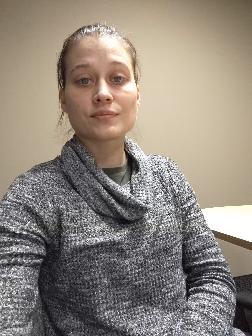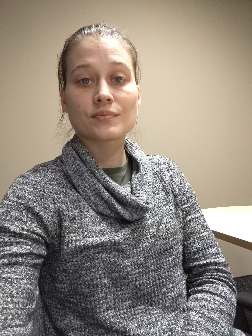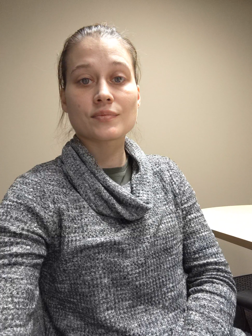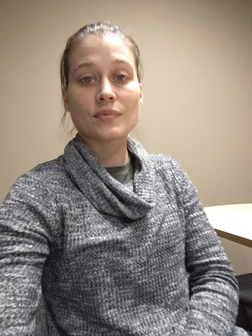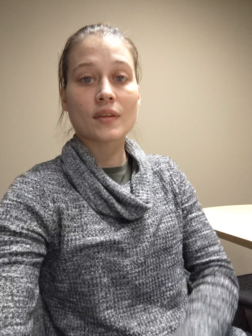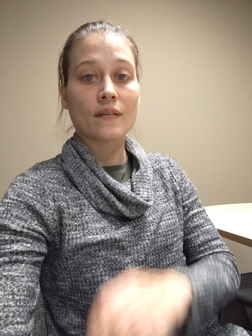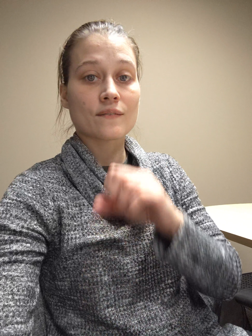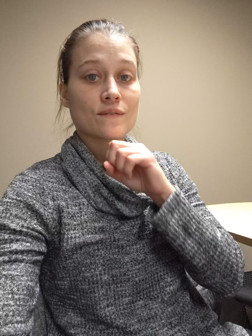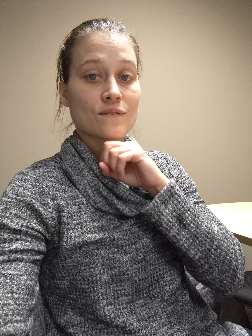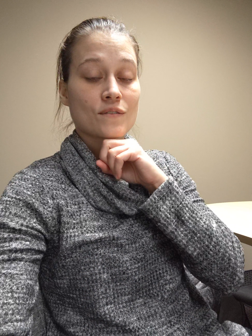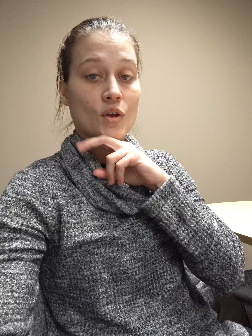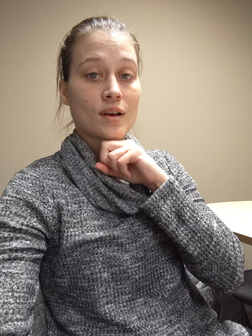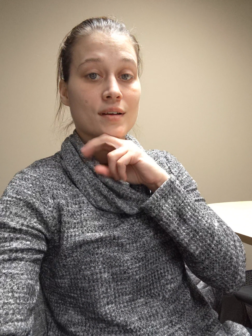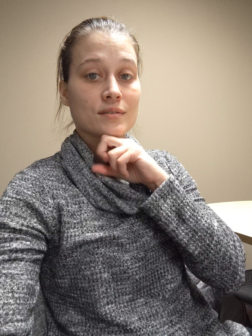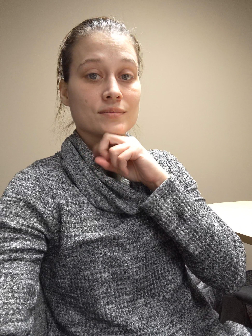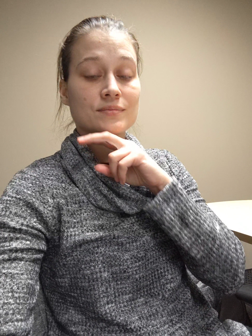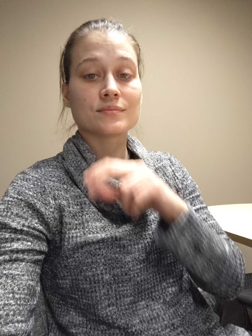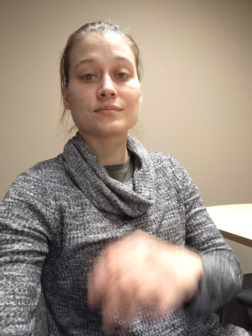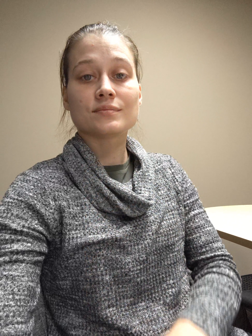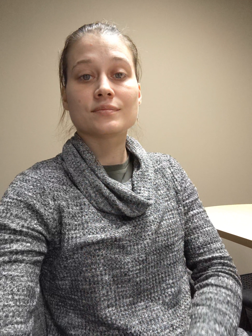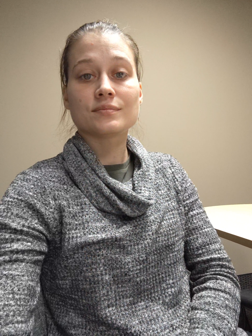frog